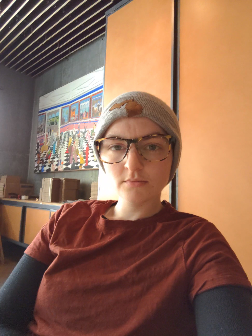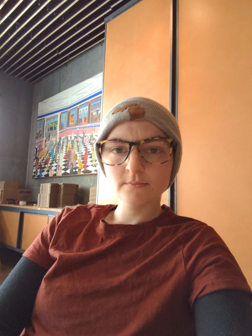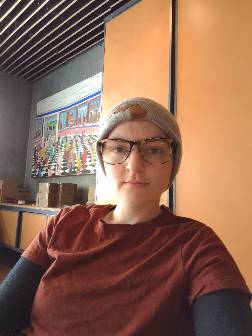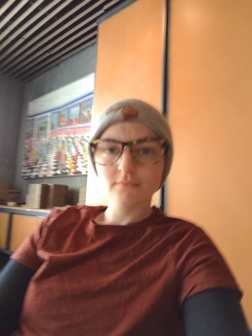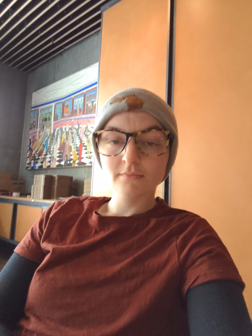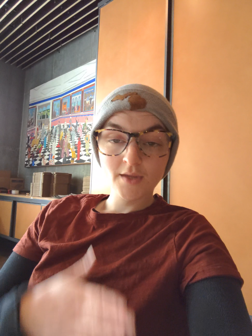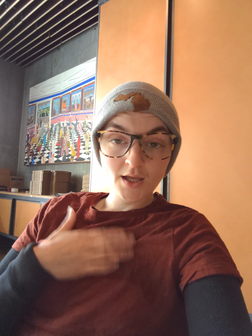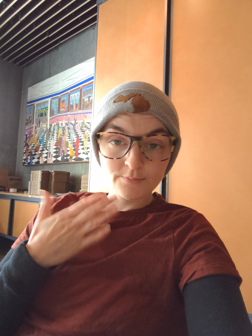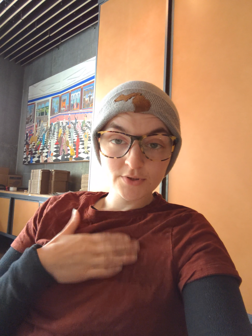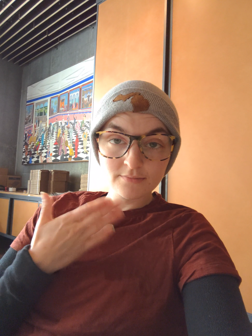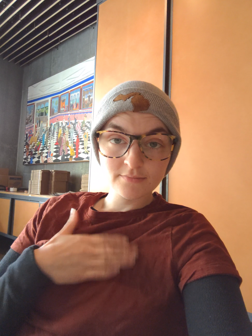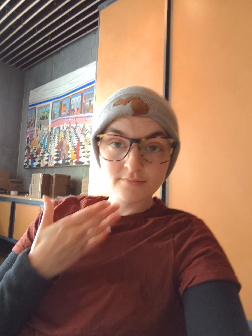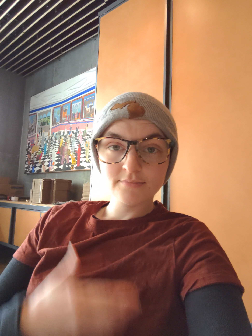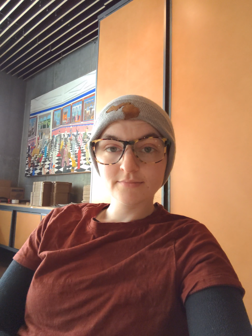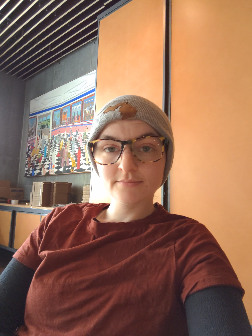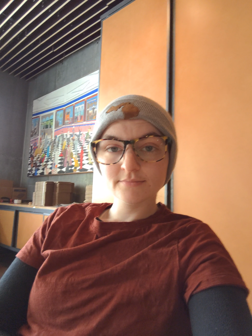happy